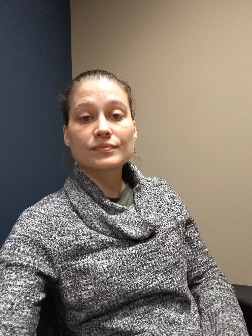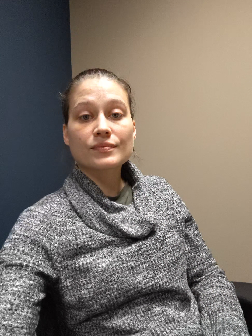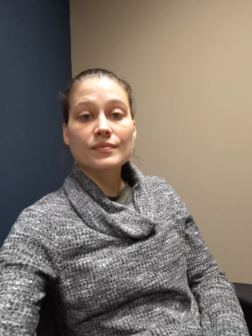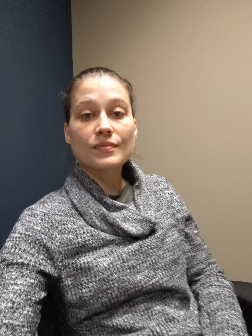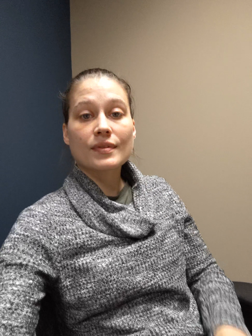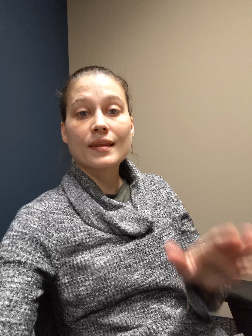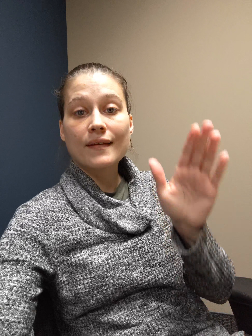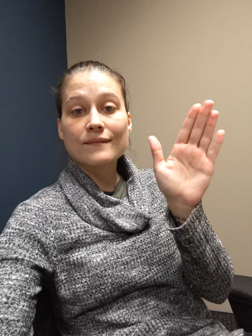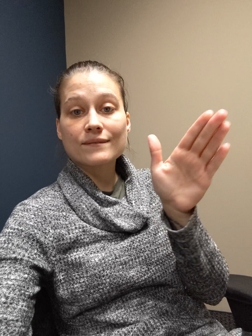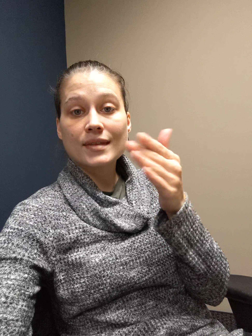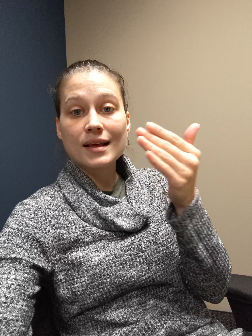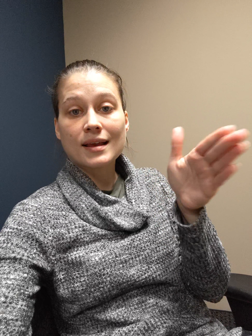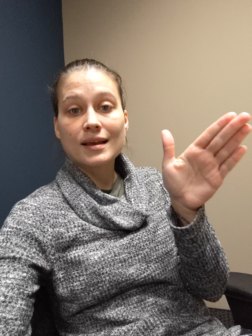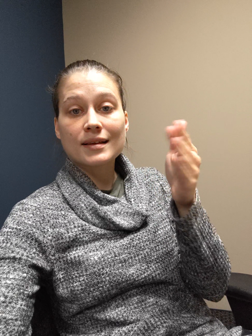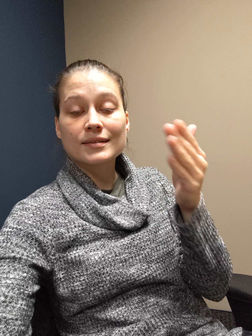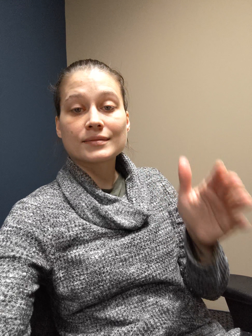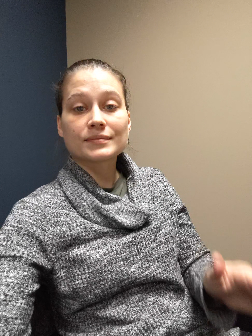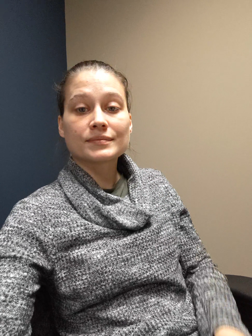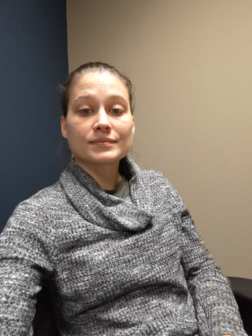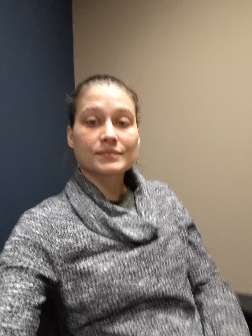flag